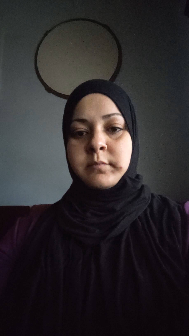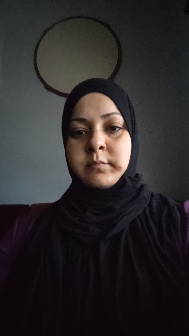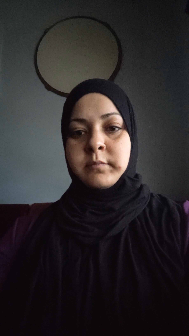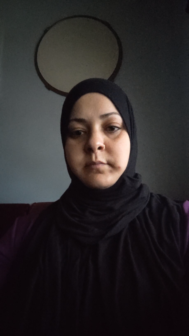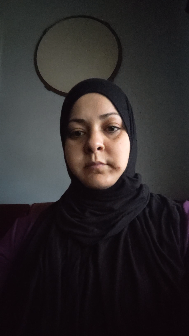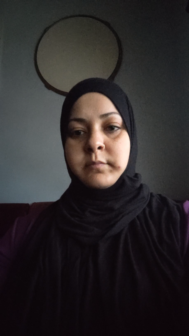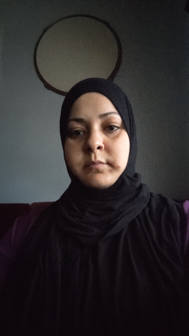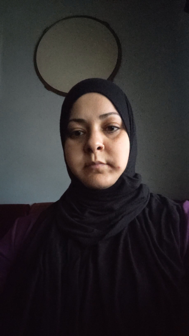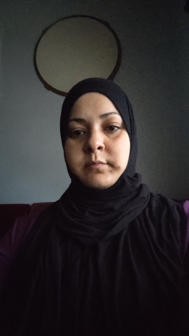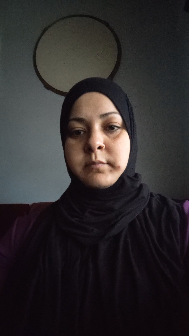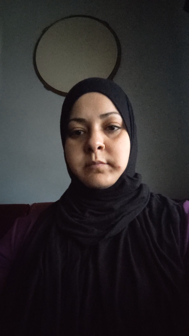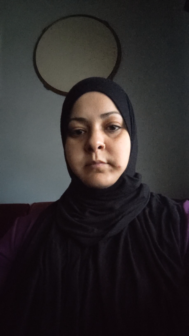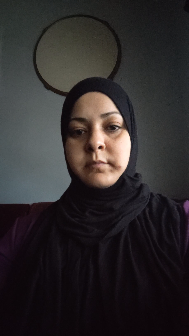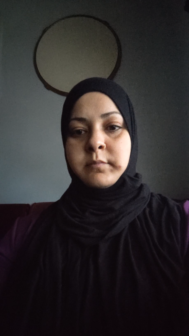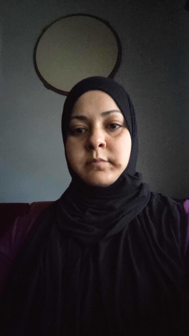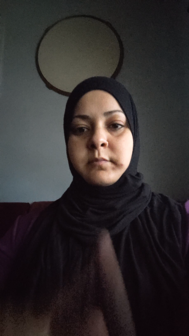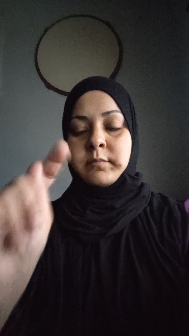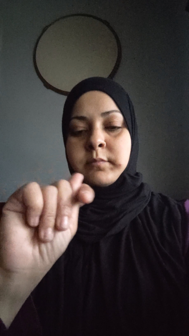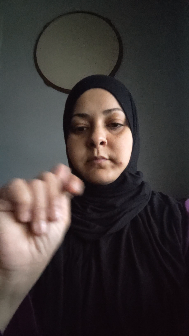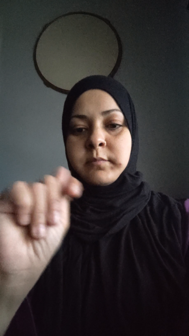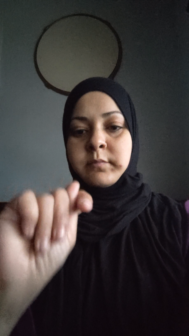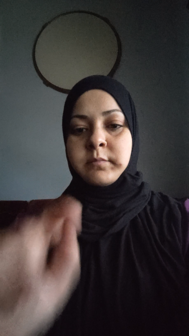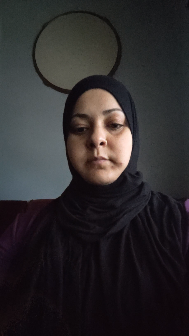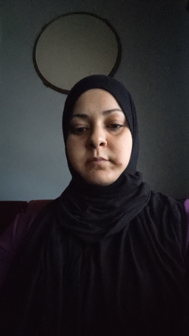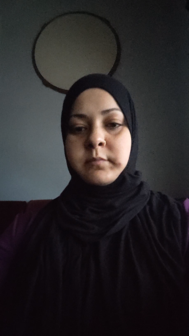bathroom